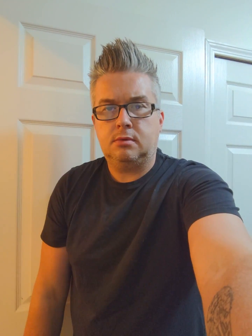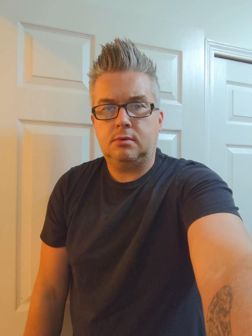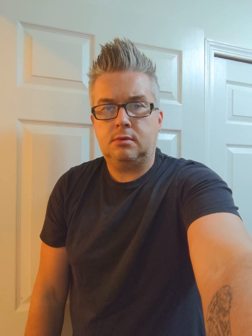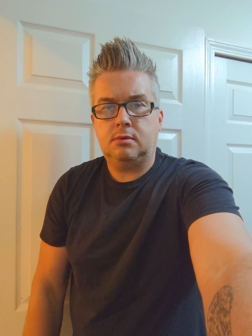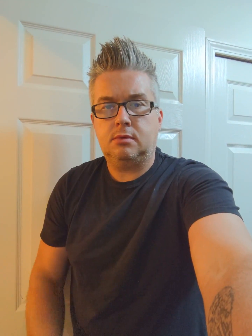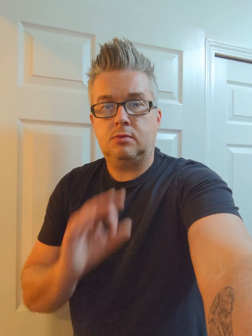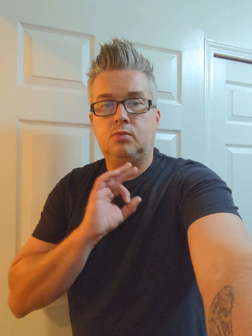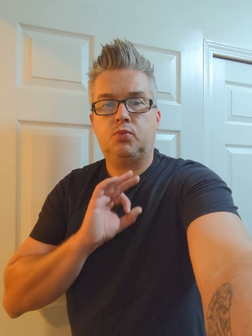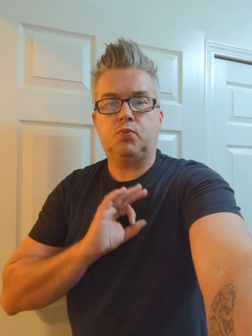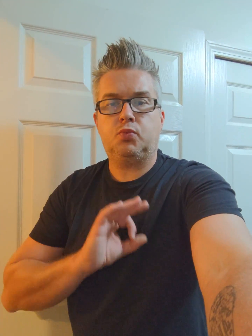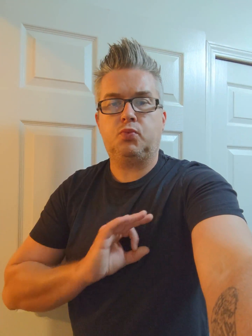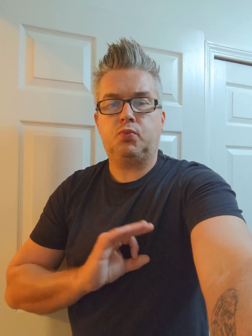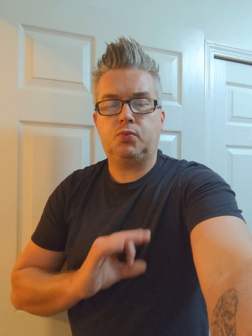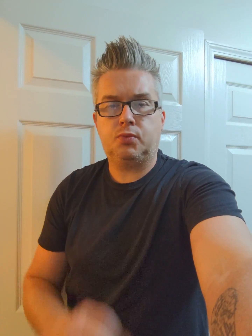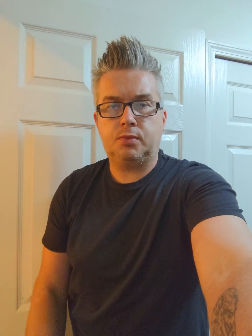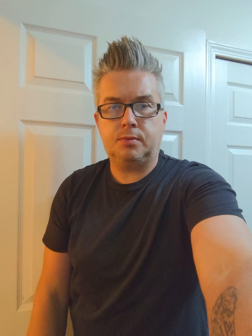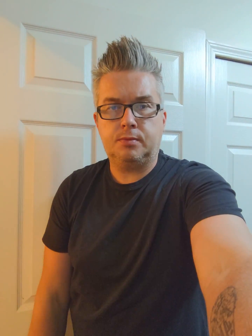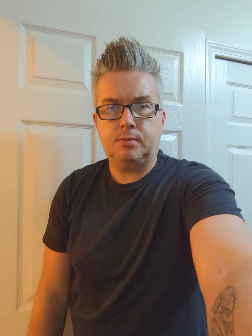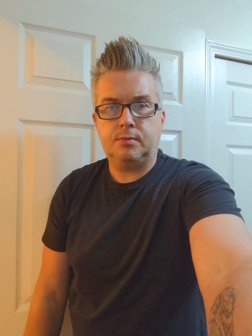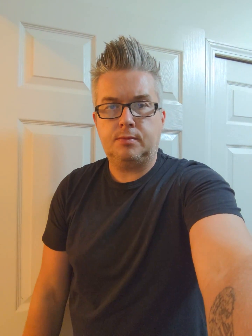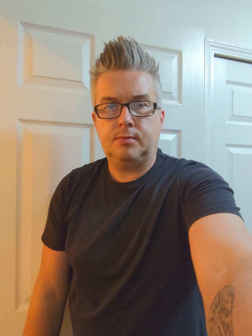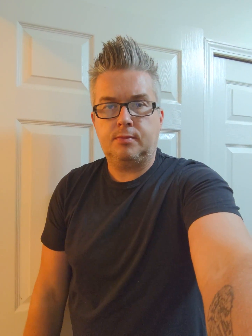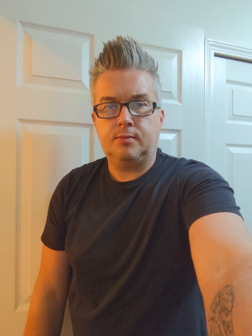button